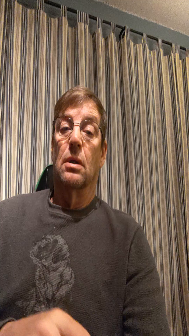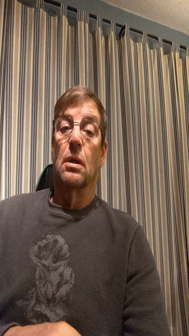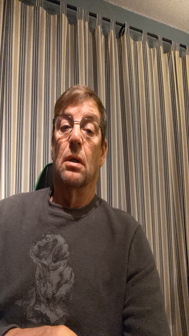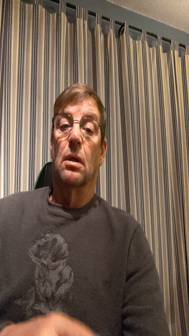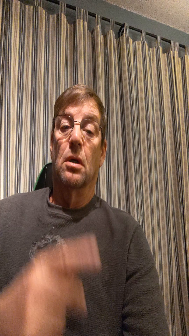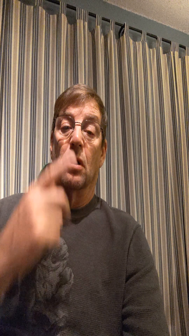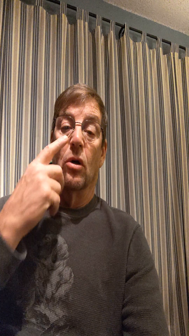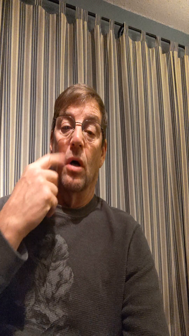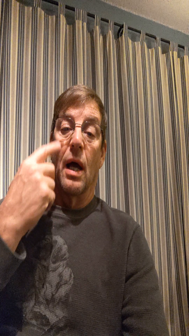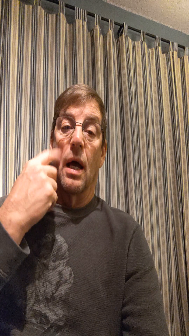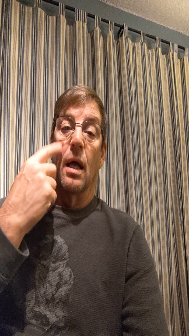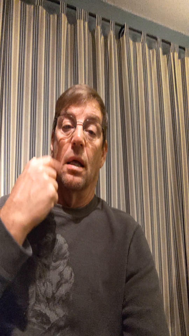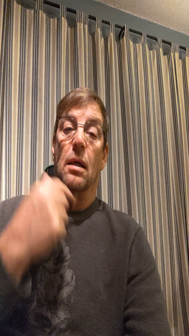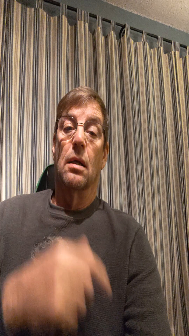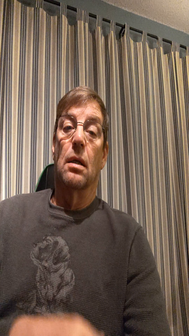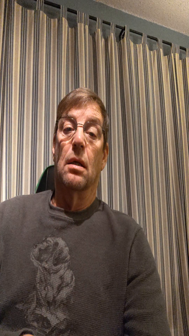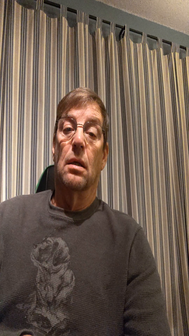cry